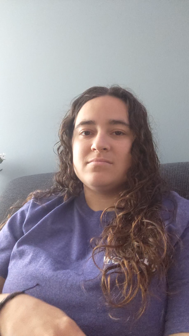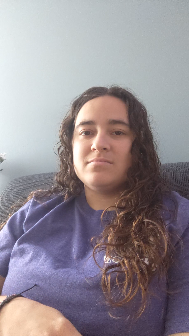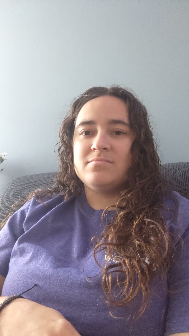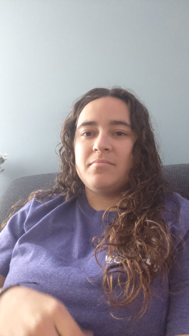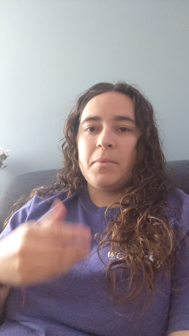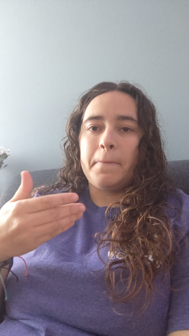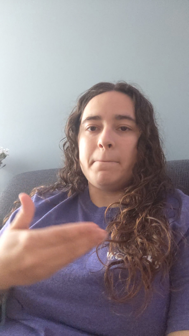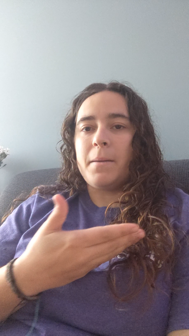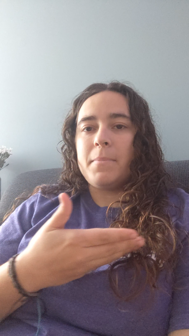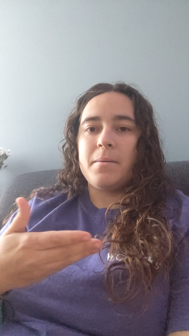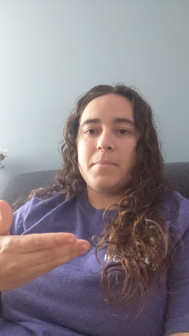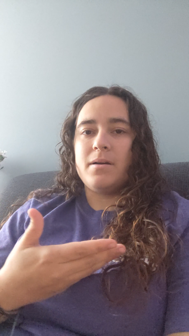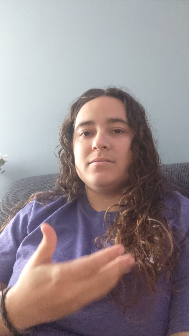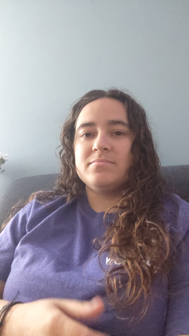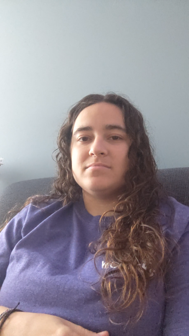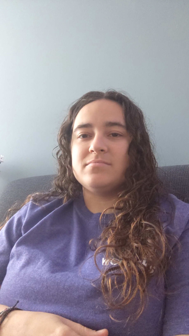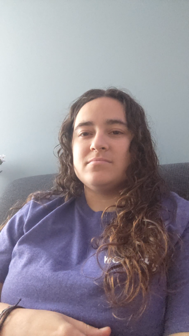baby